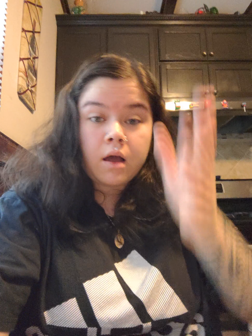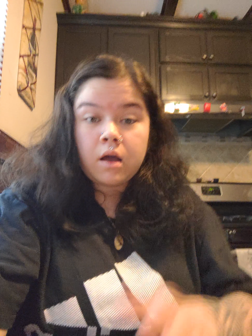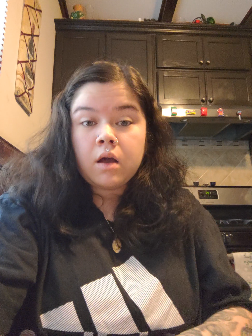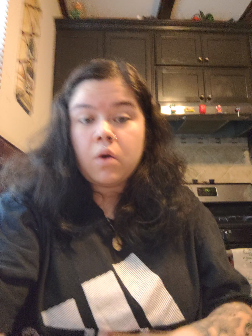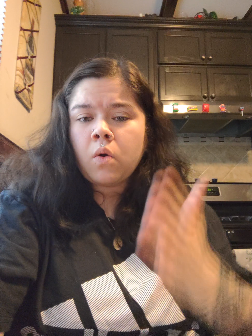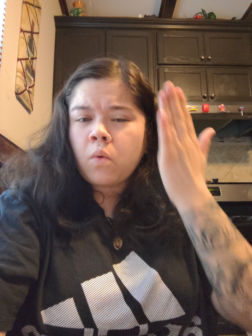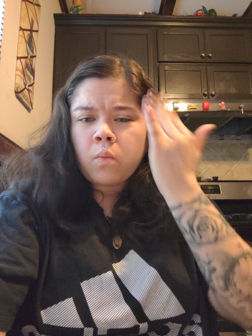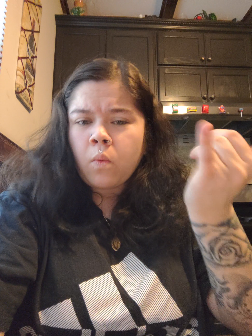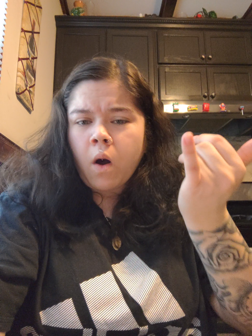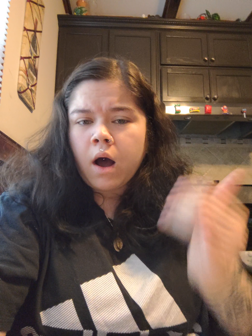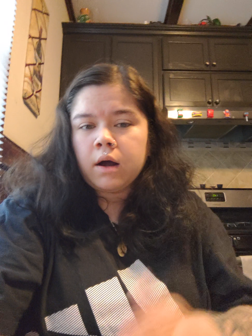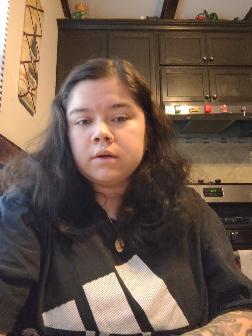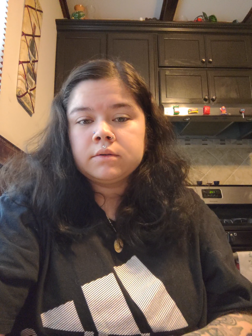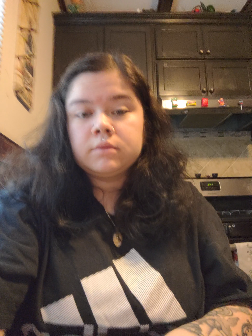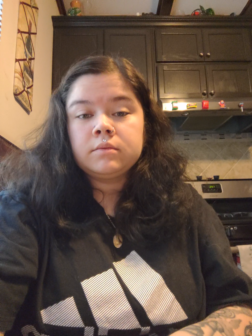why